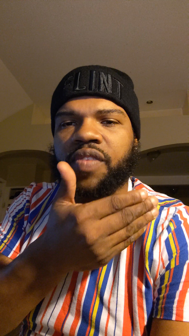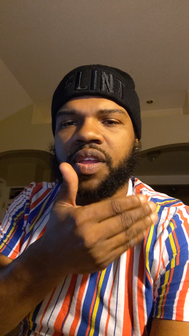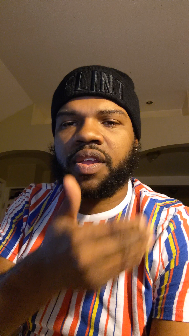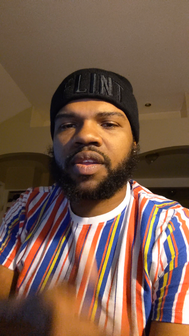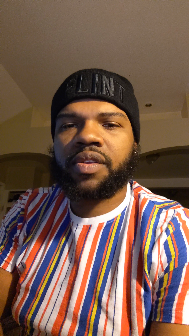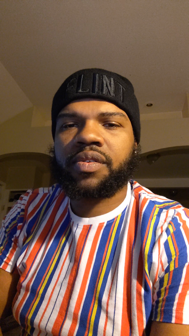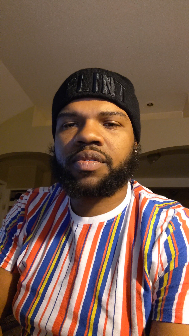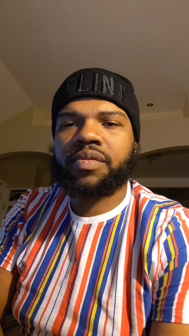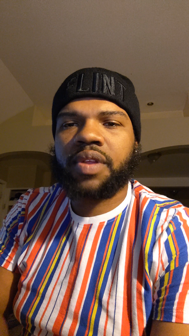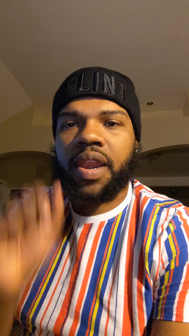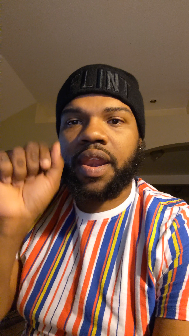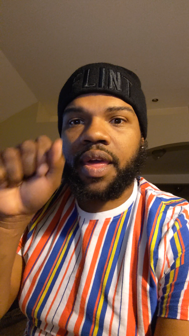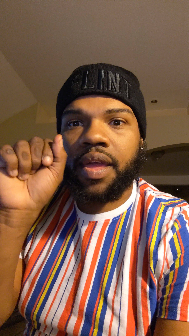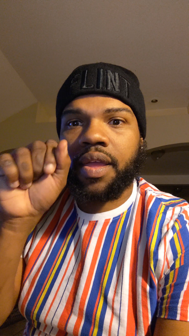knock